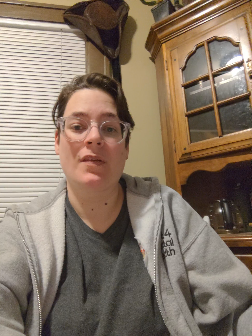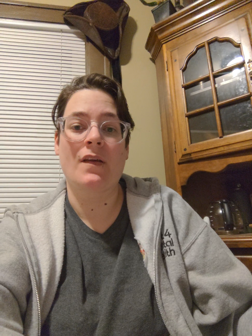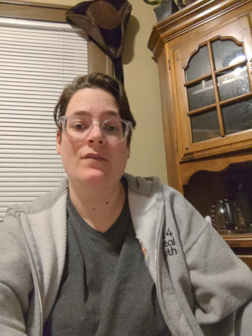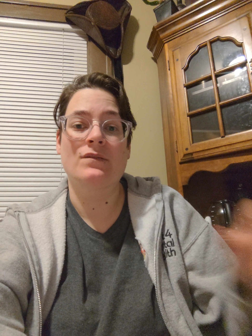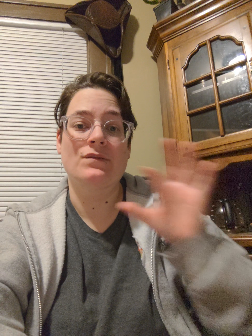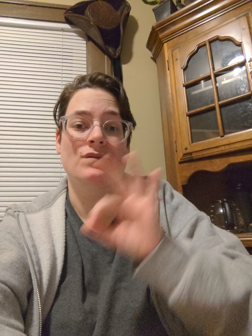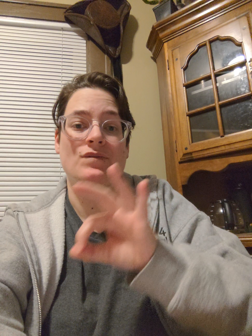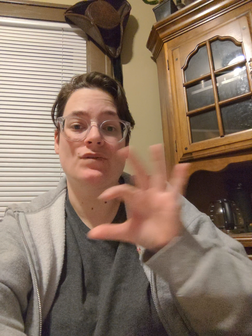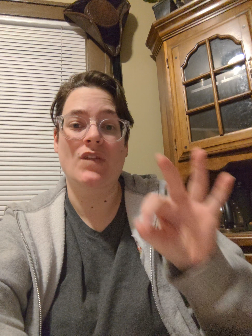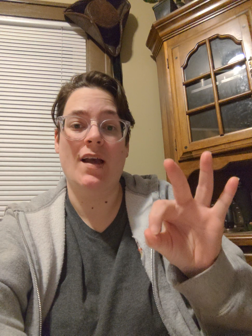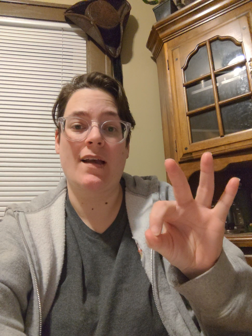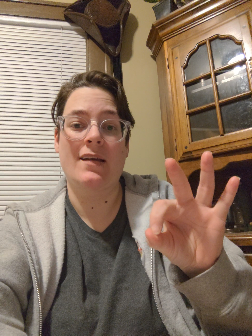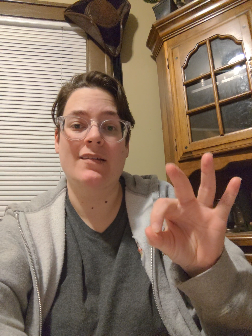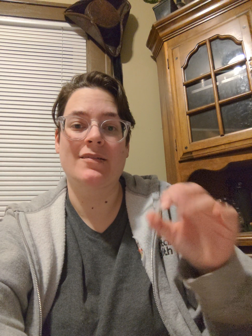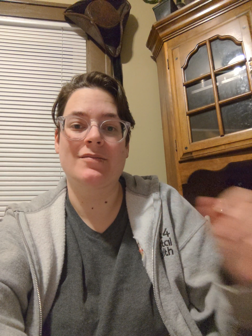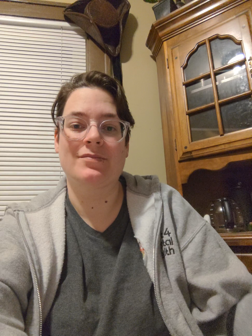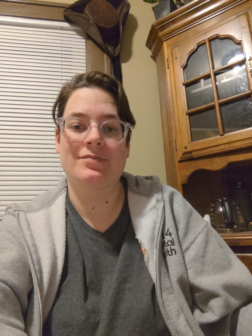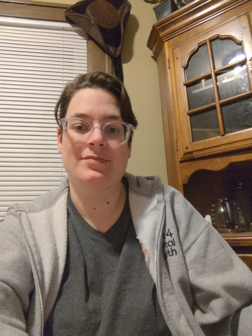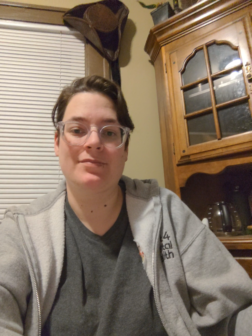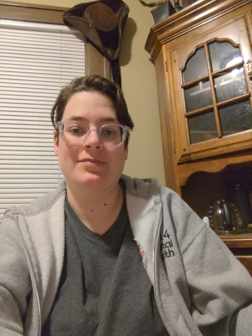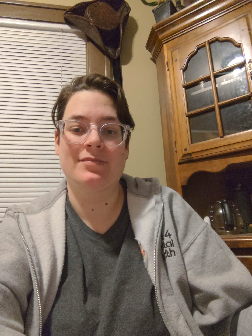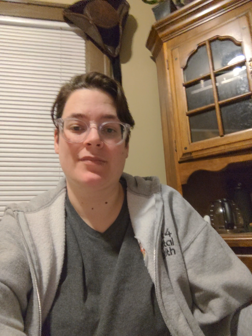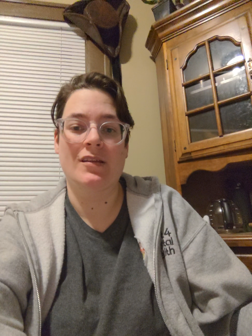french fries